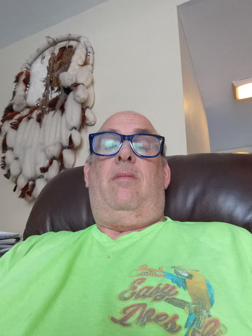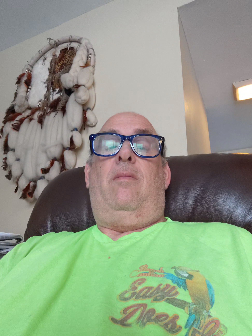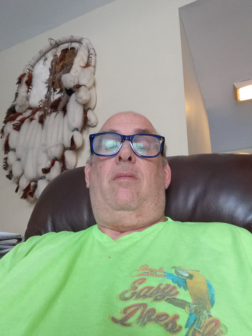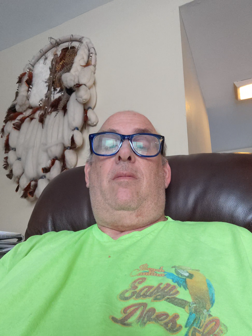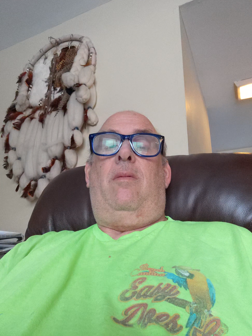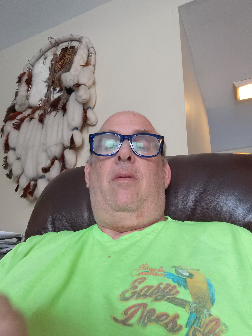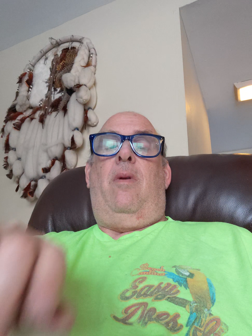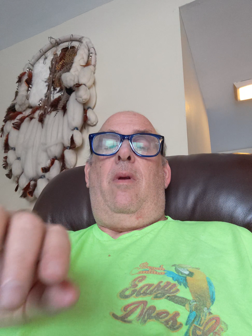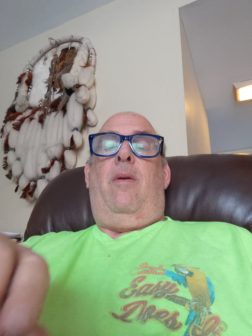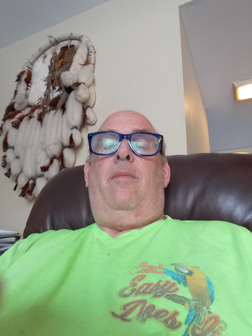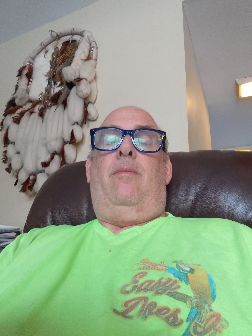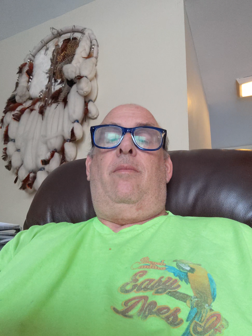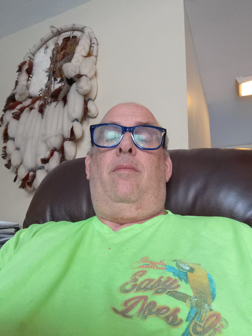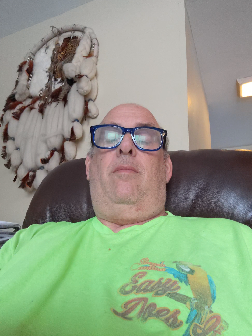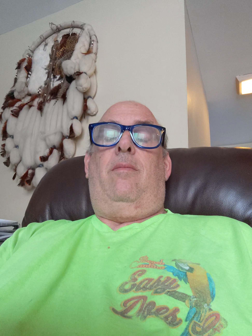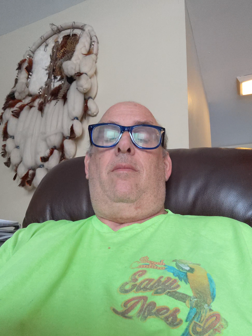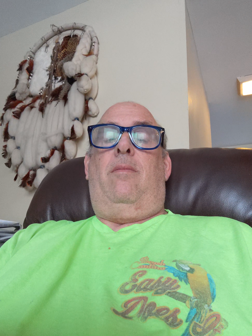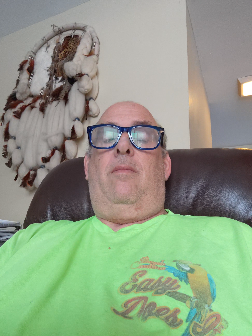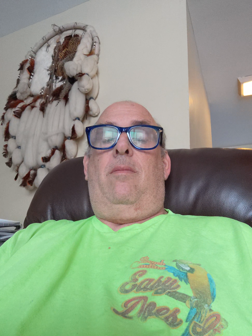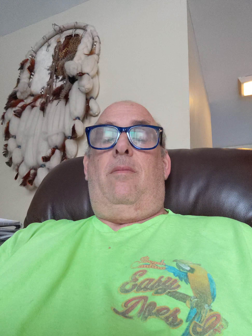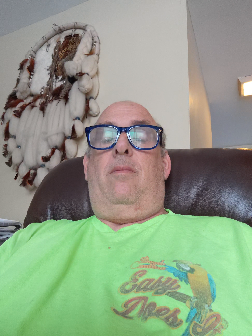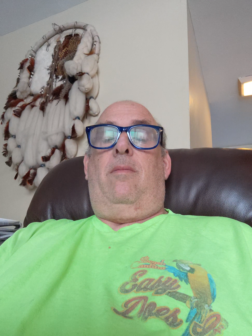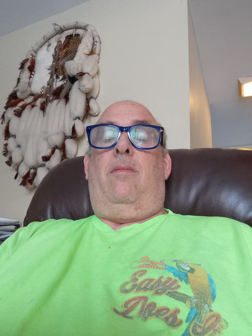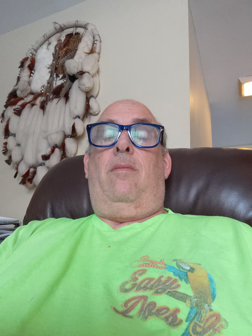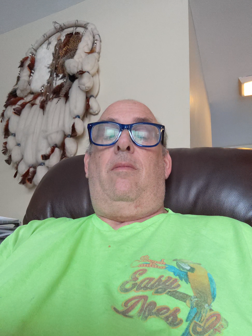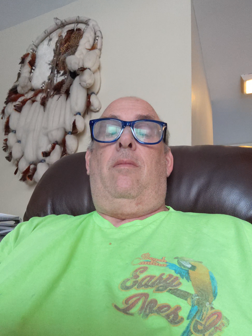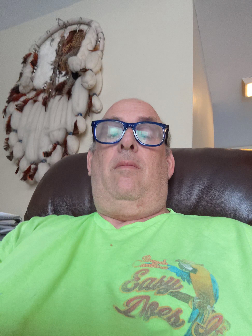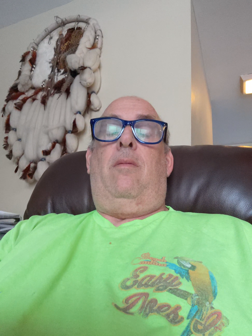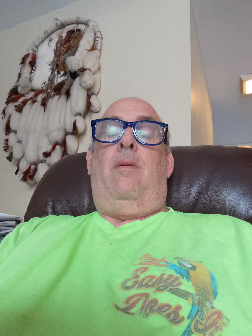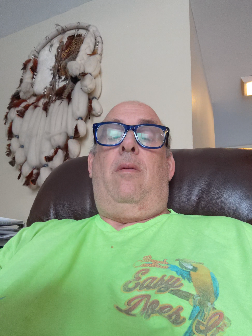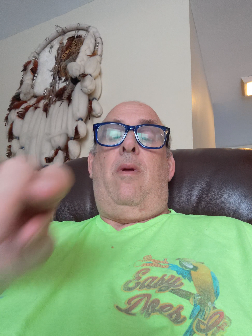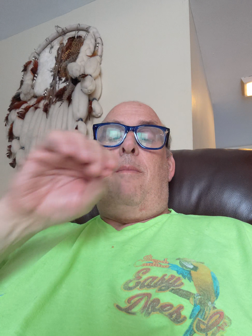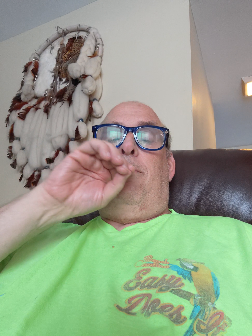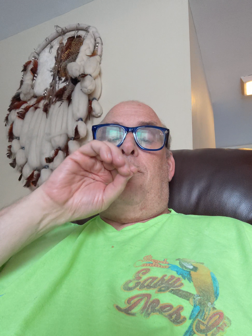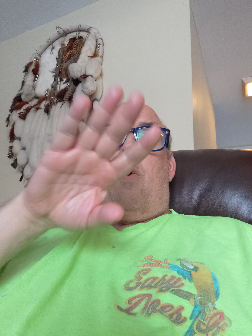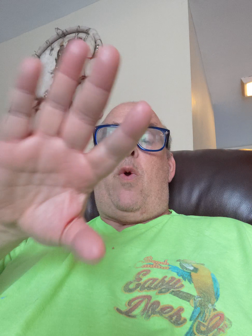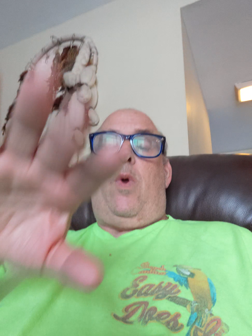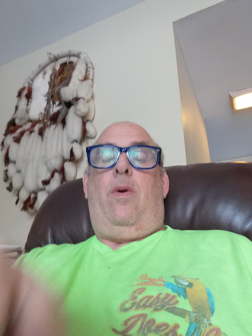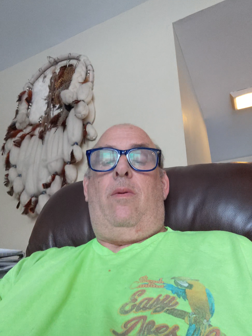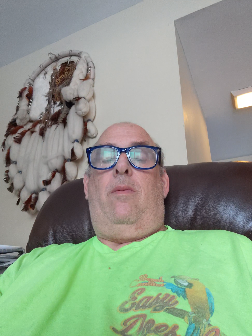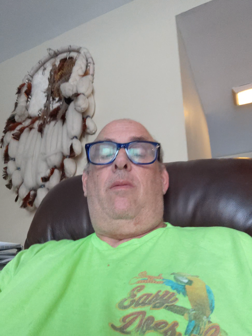blow